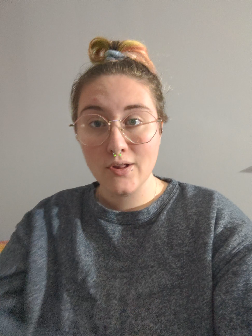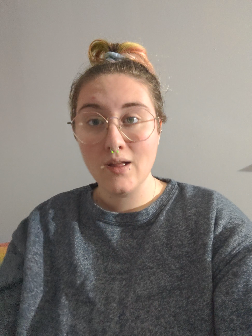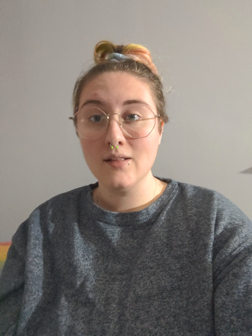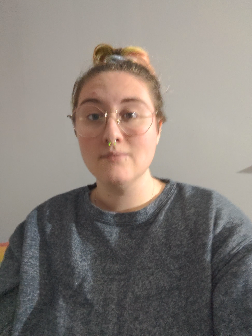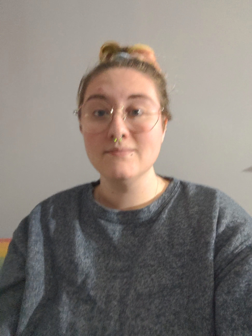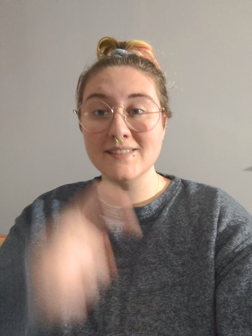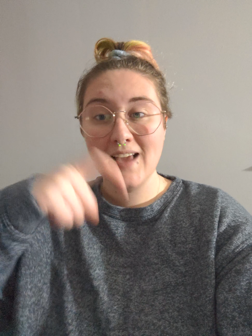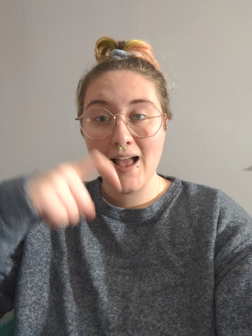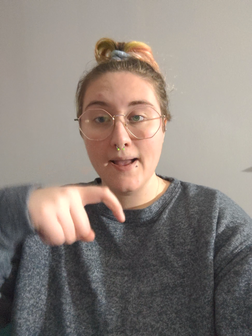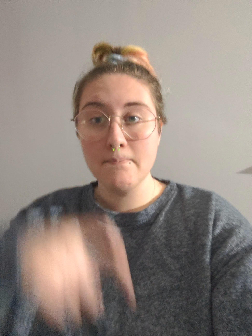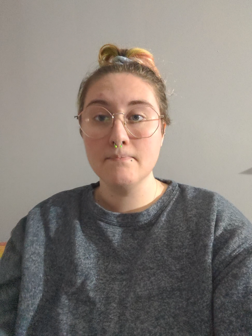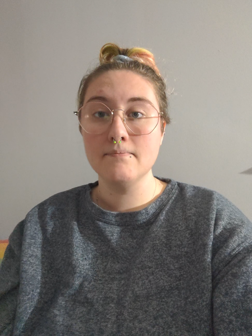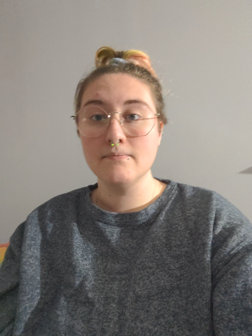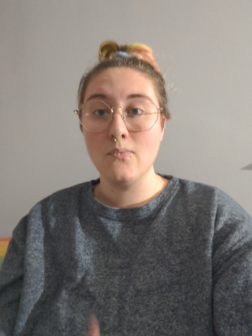time